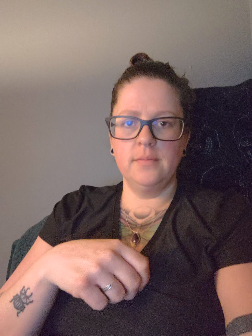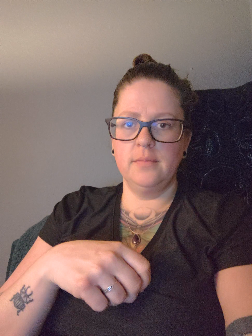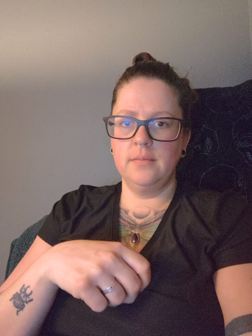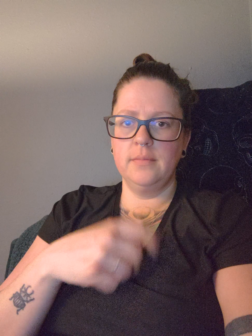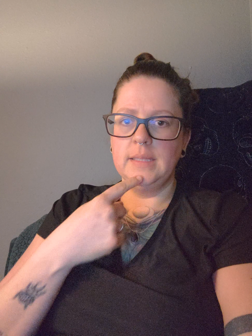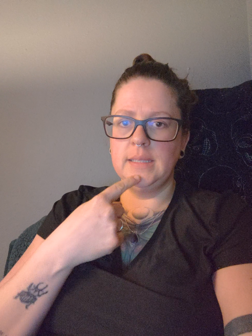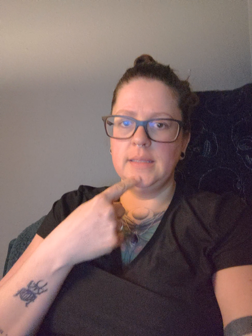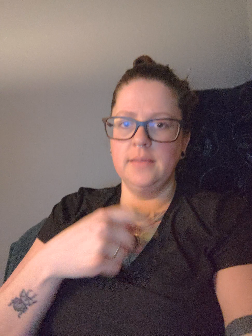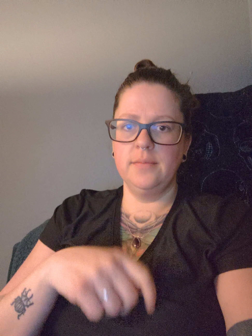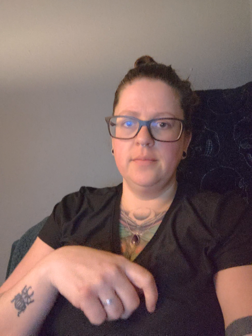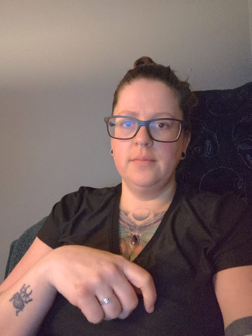say